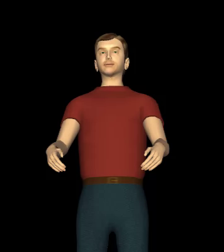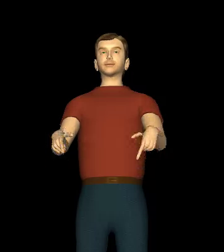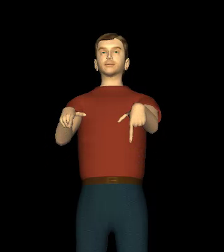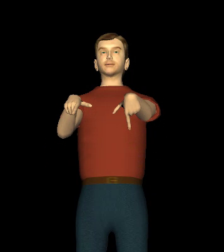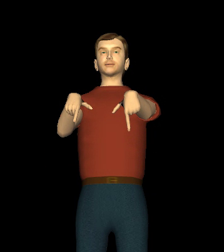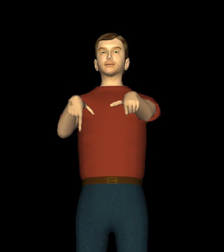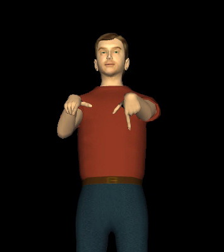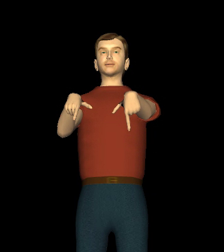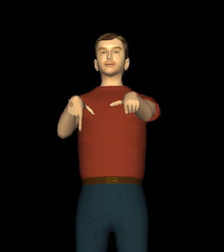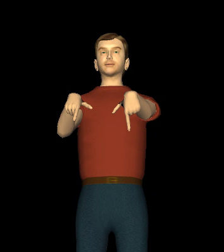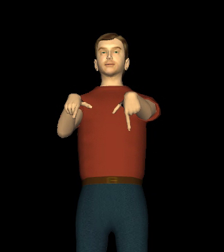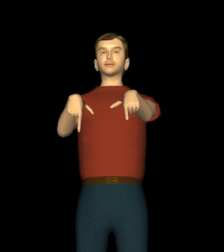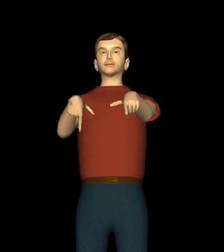سيرا على الأقدام